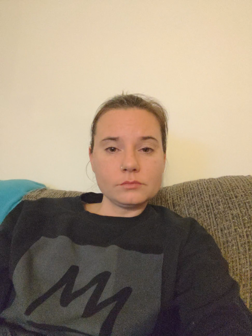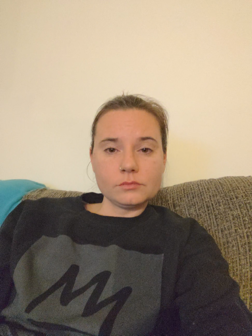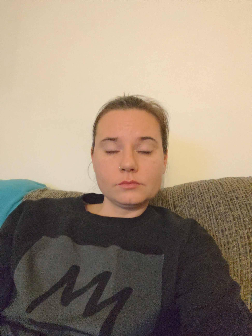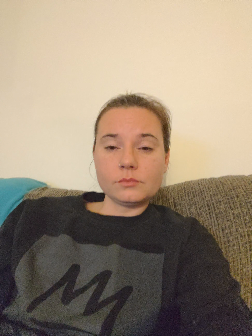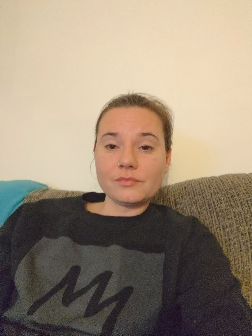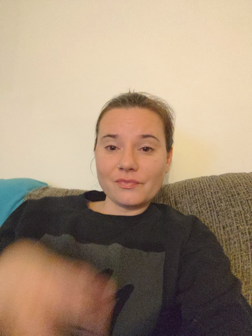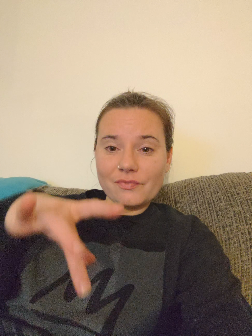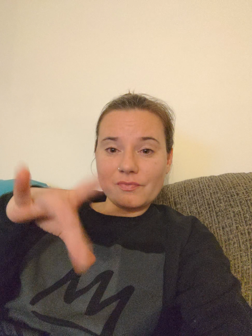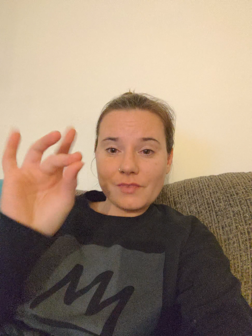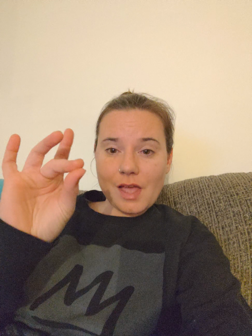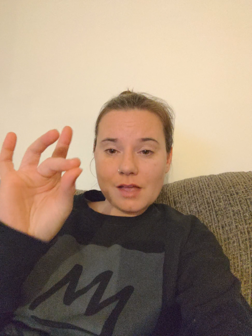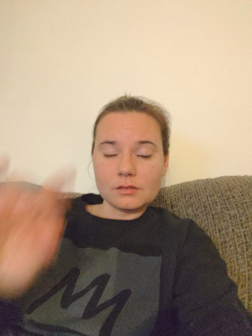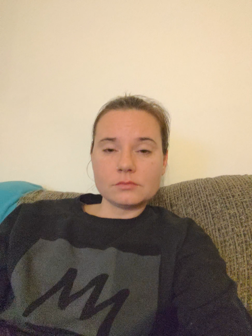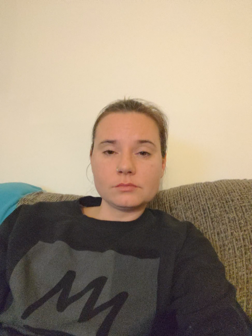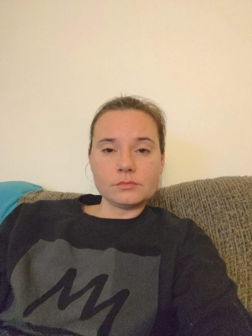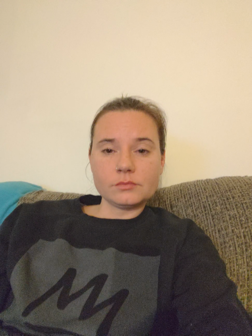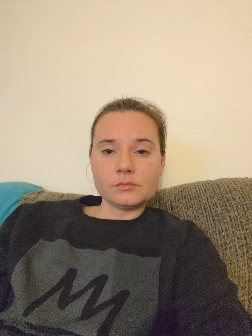find